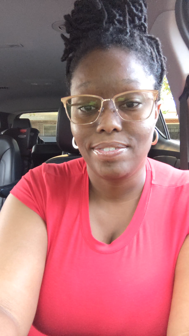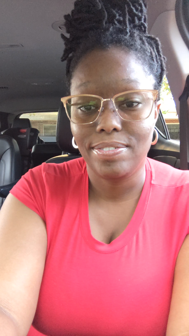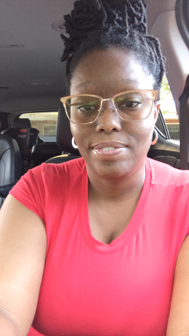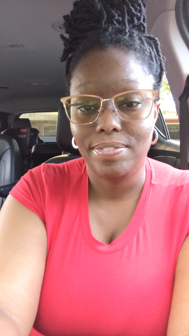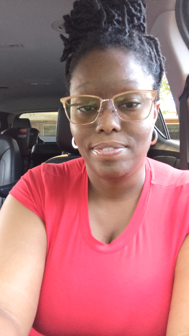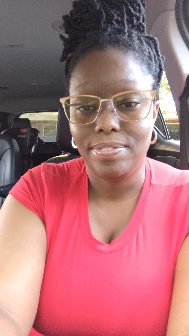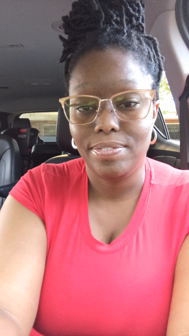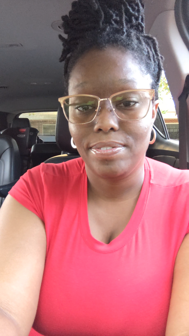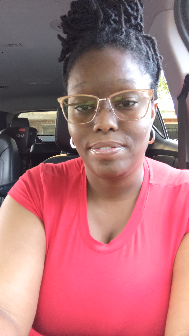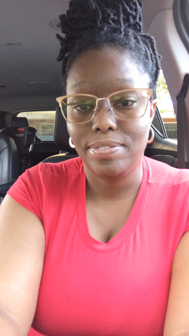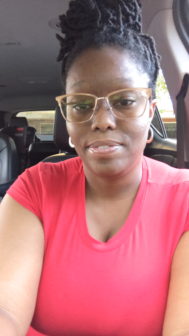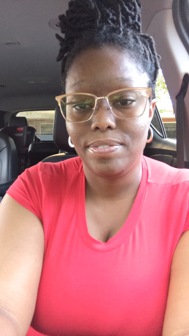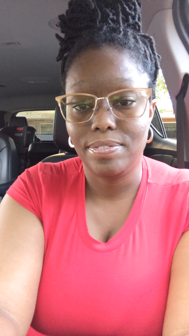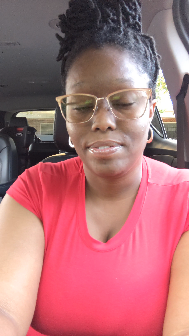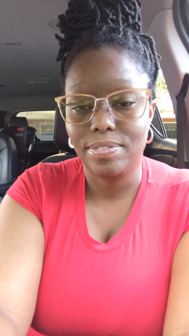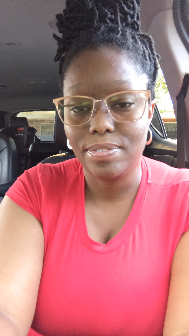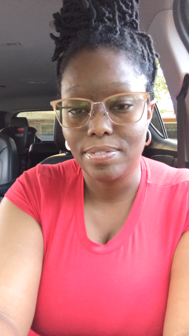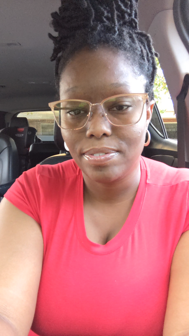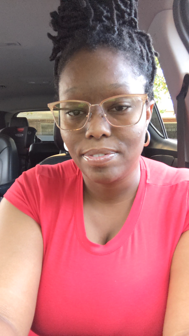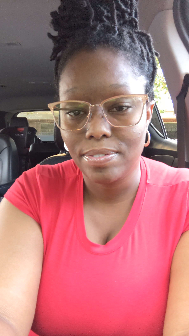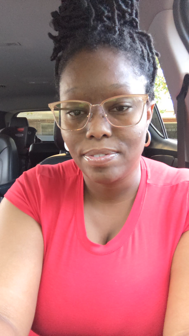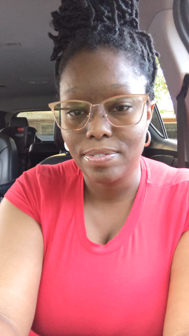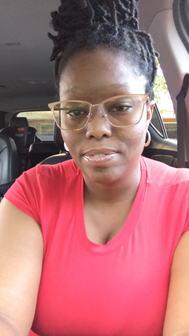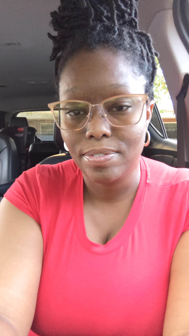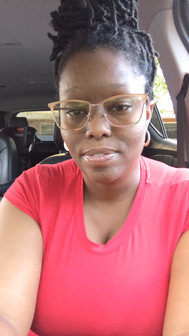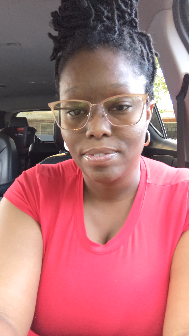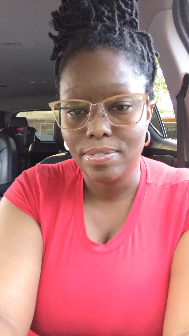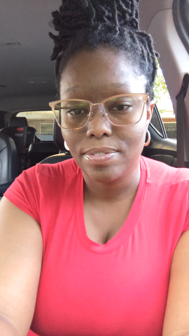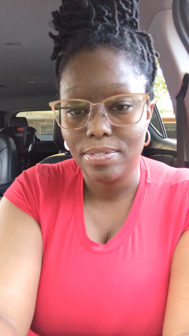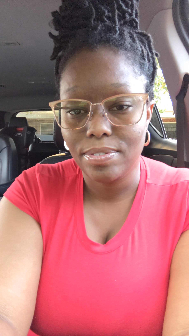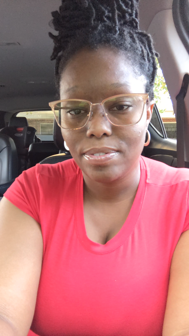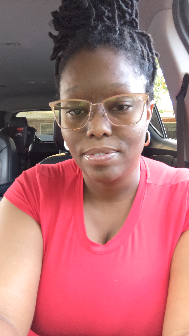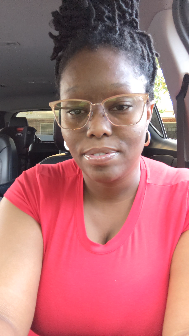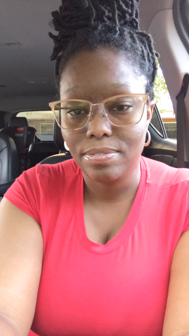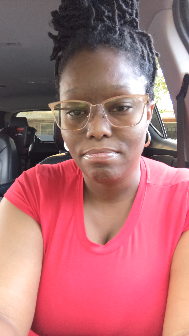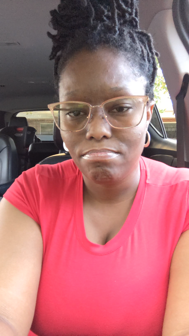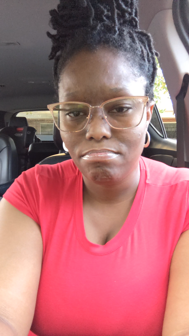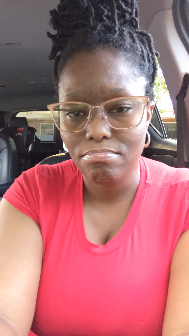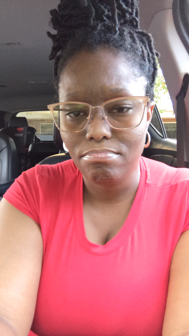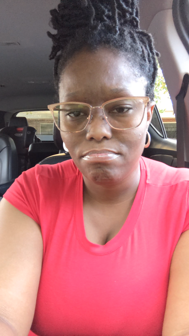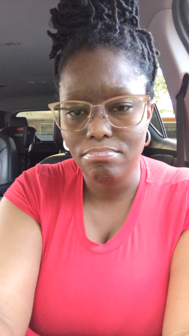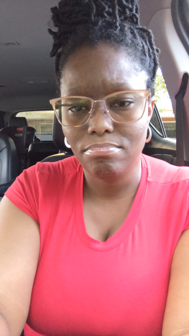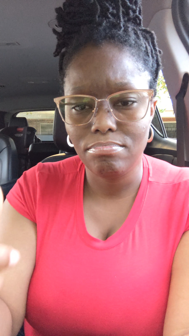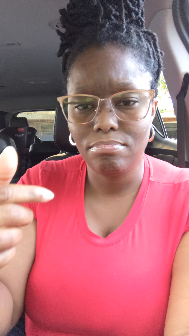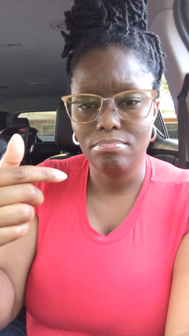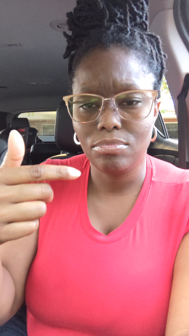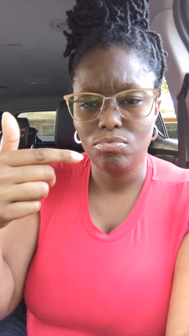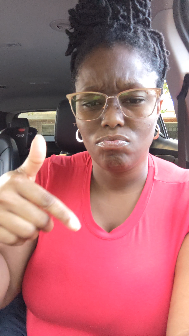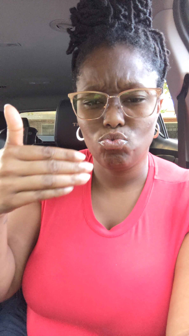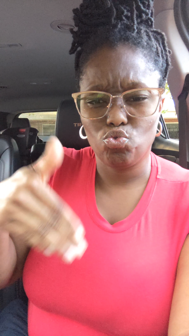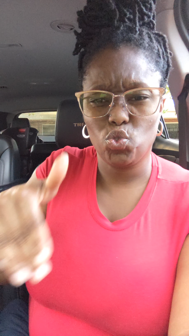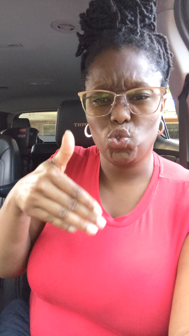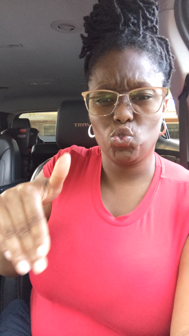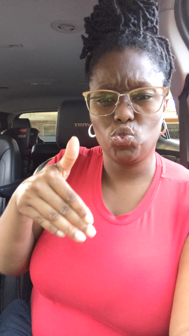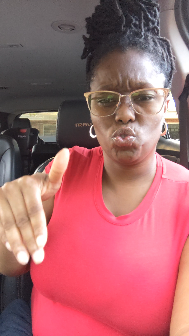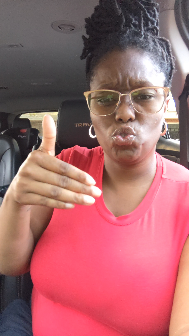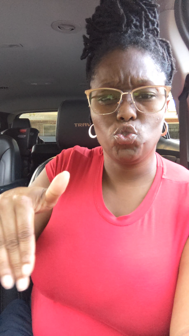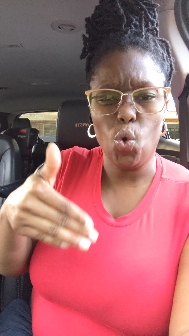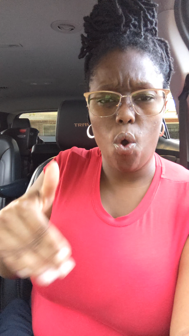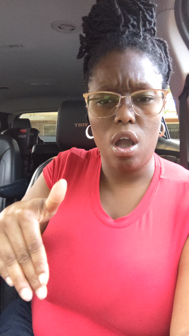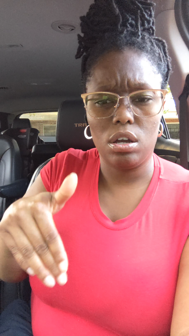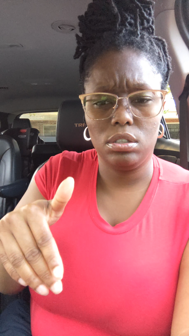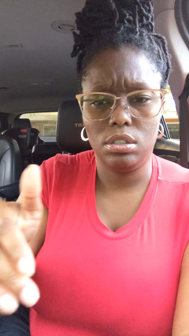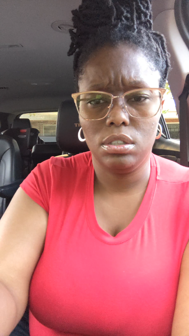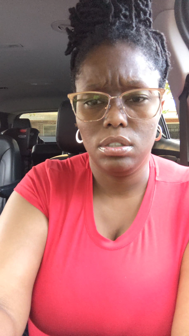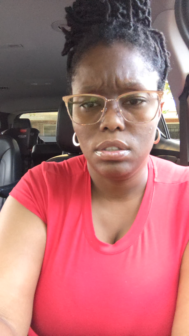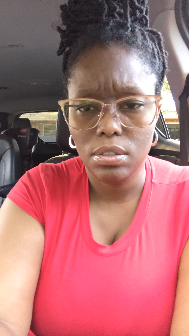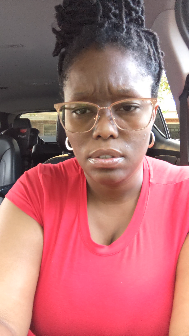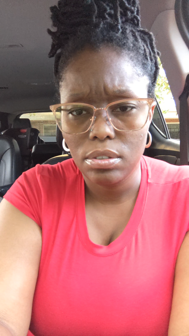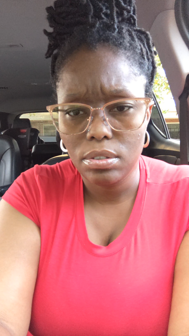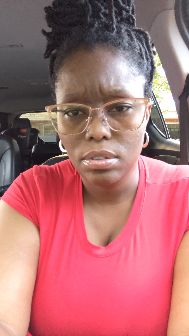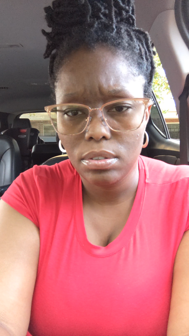shorts